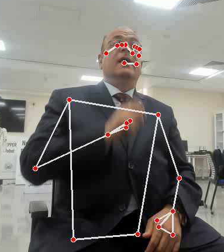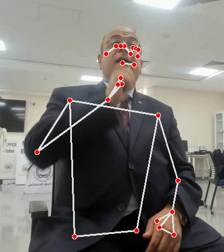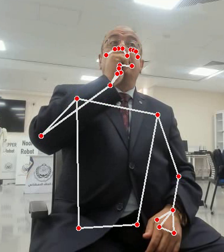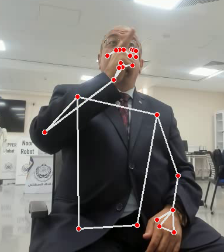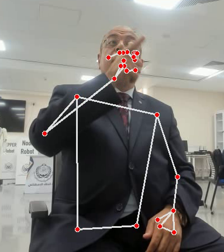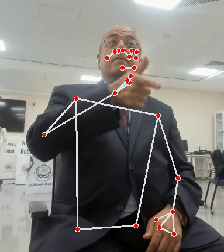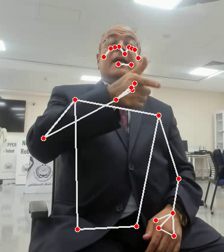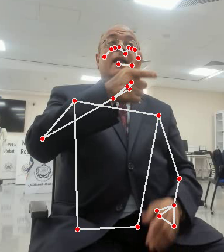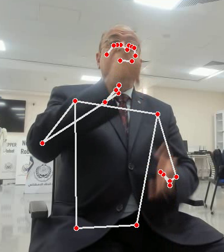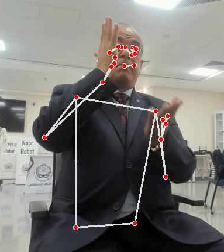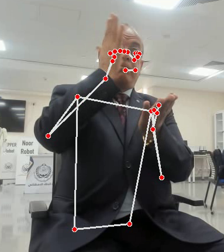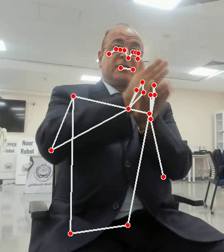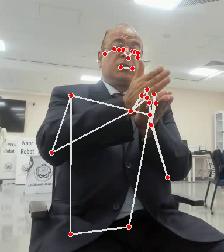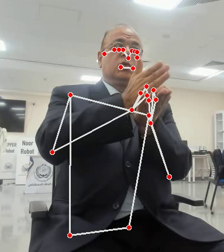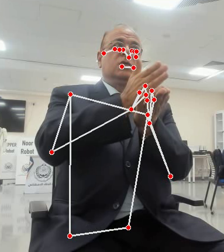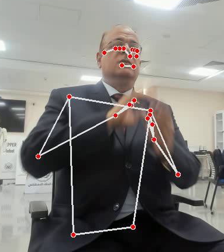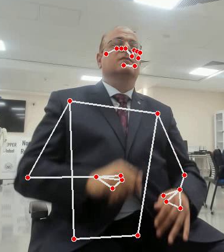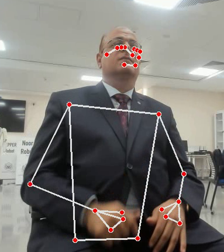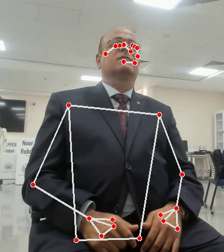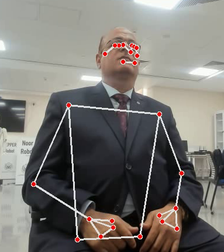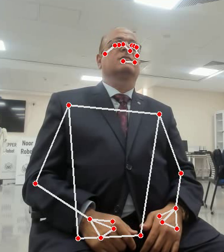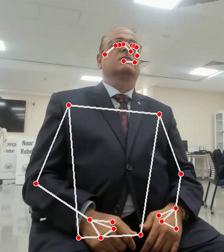sadak